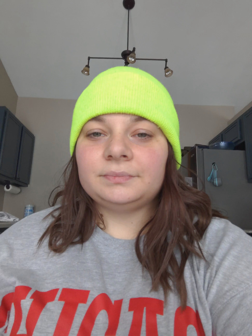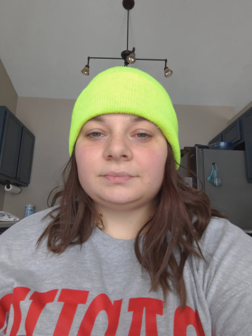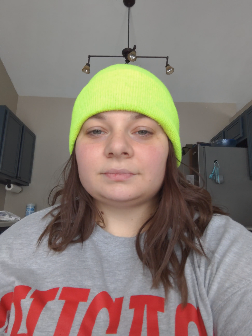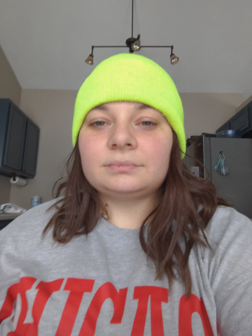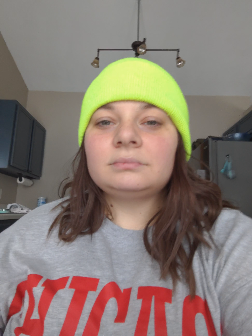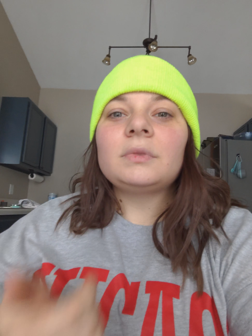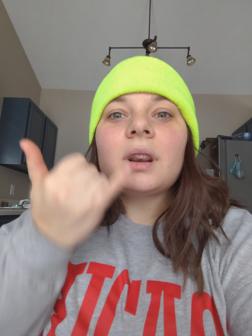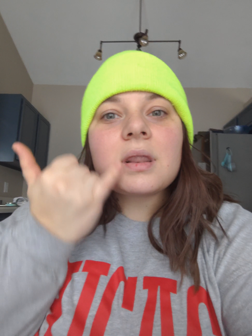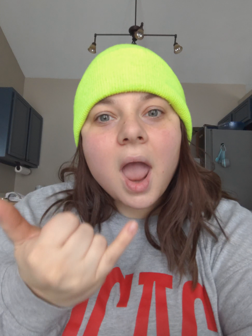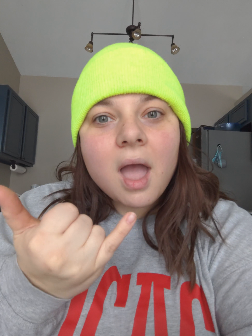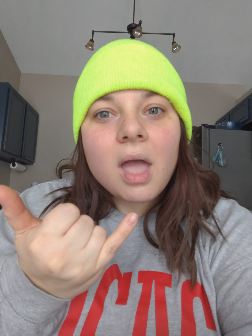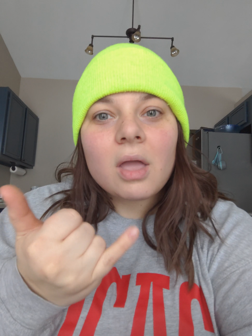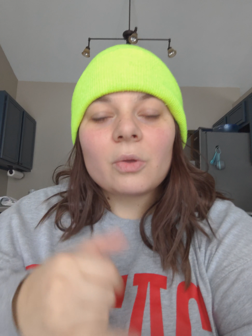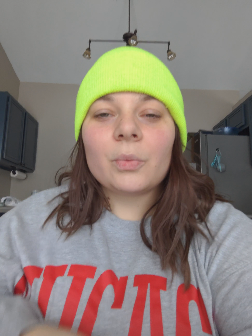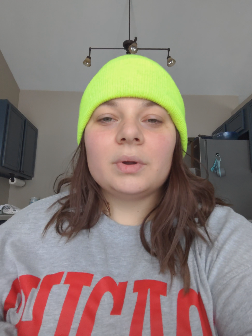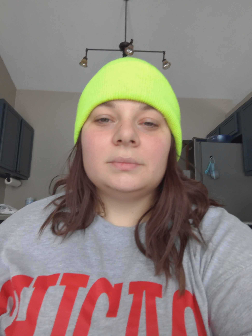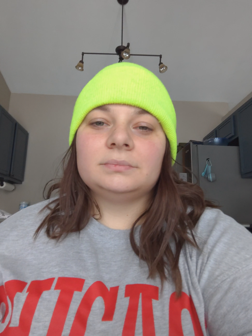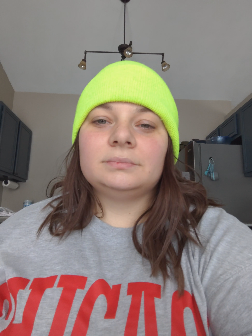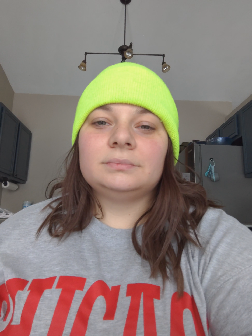now